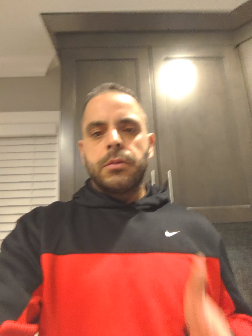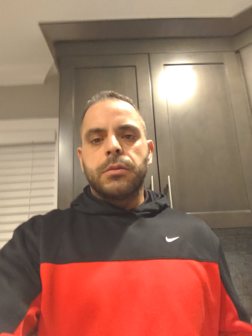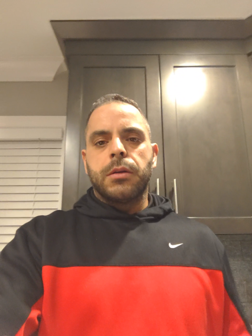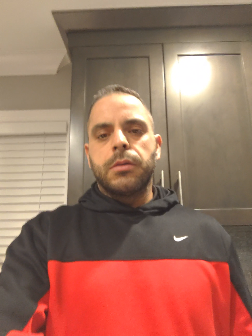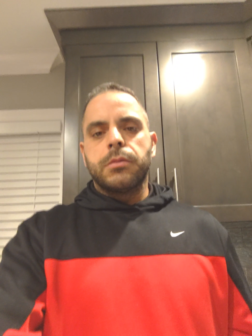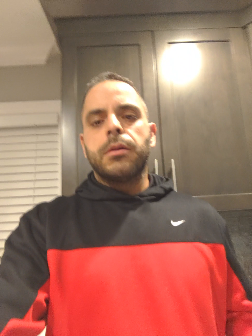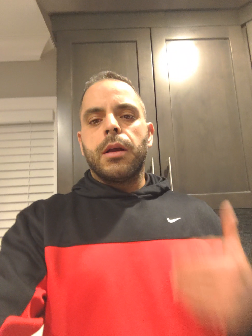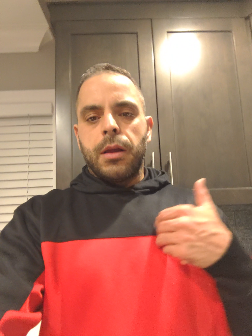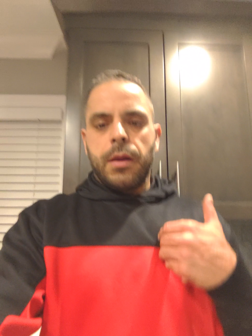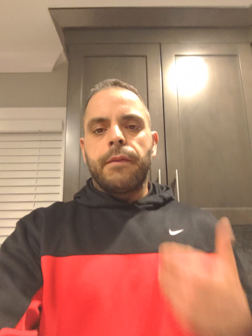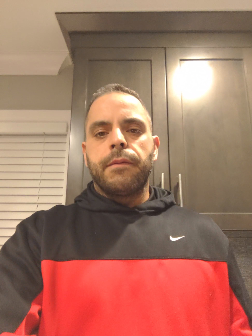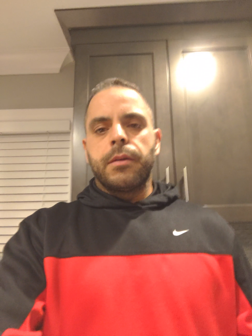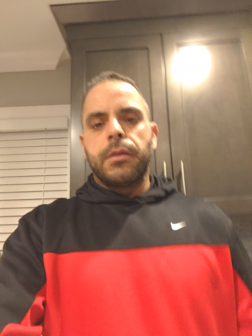have